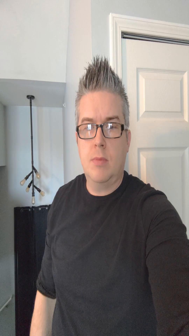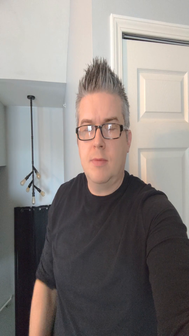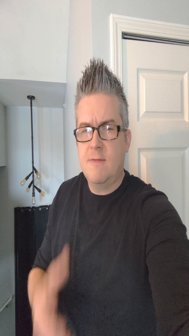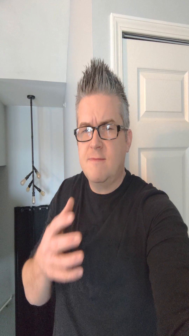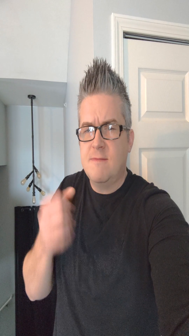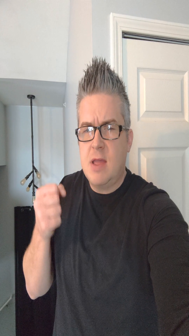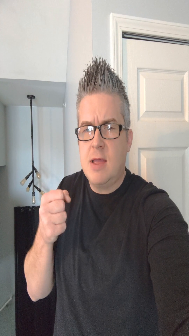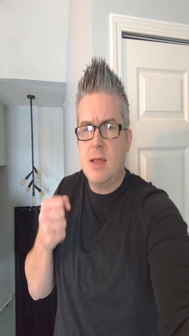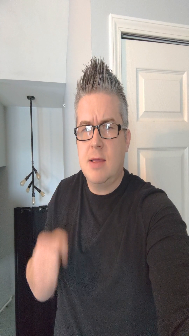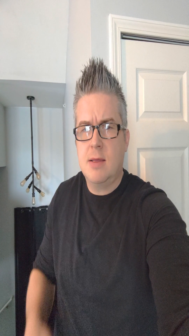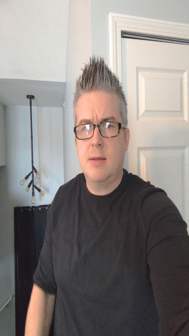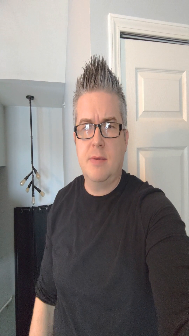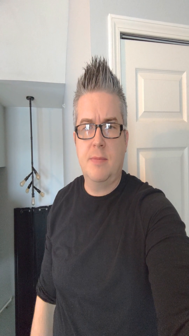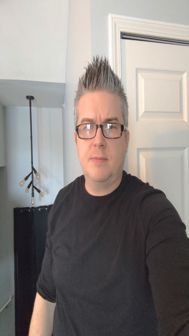fast